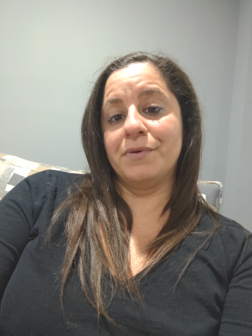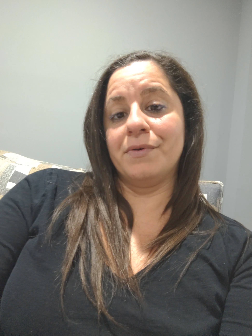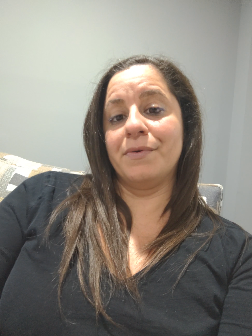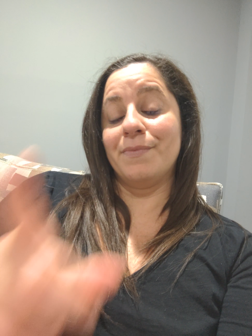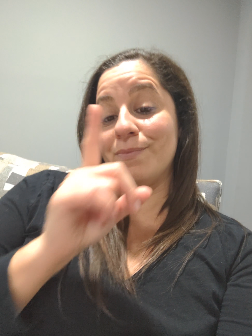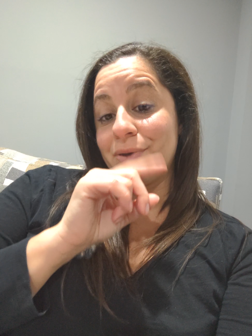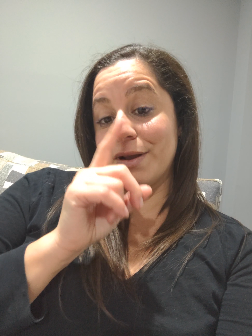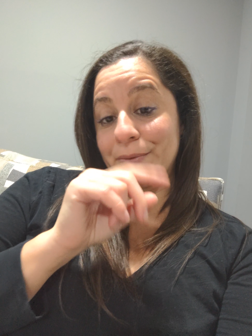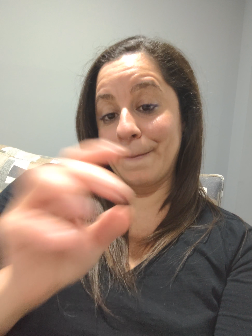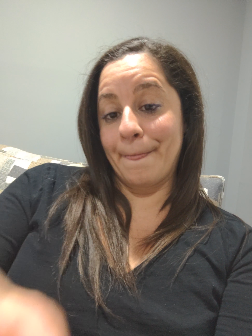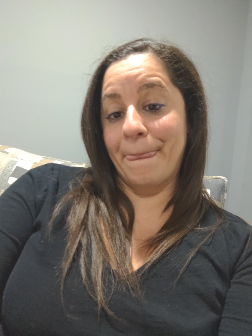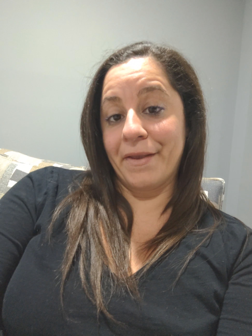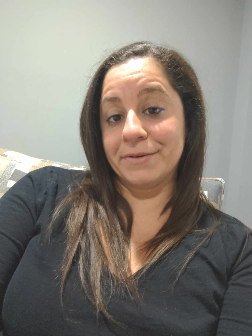mouse